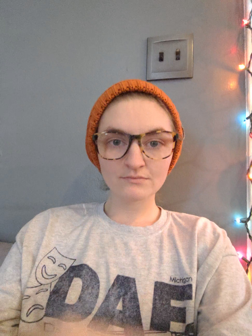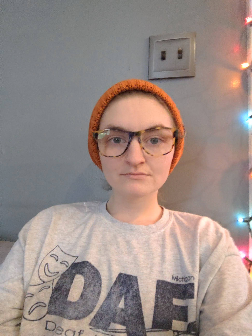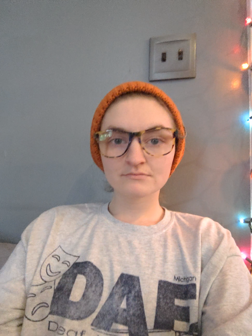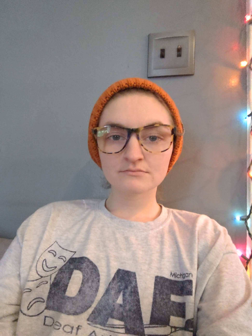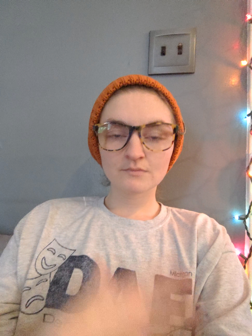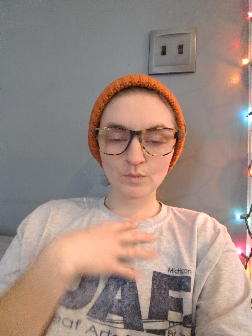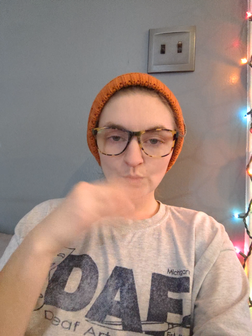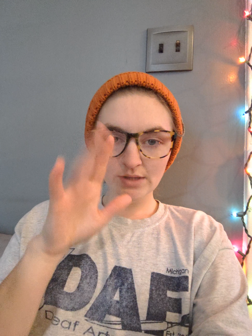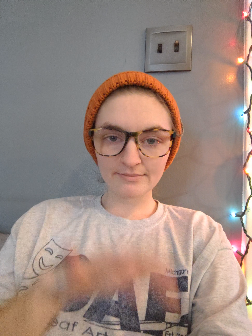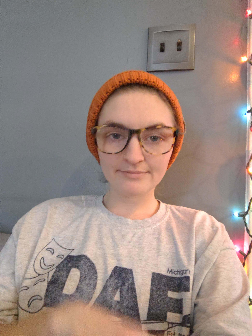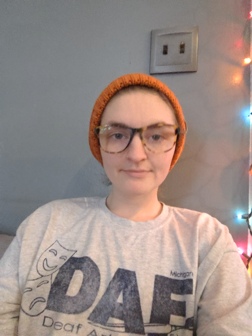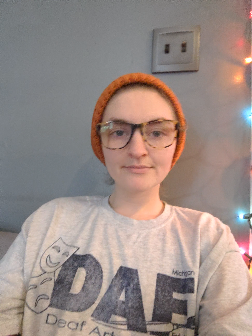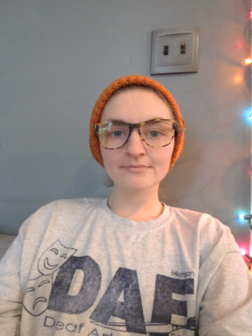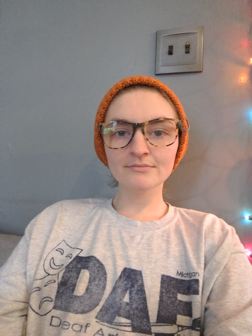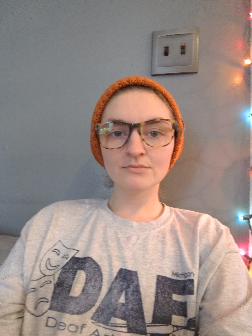snow